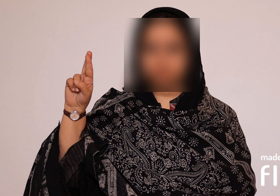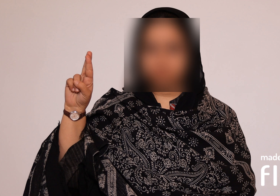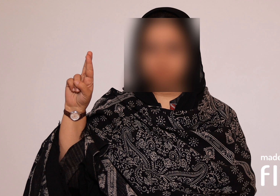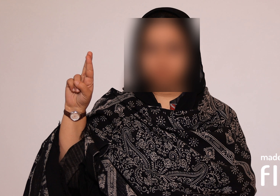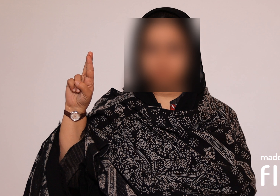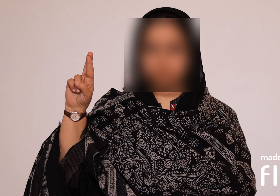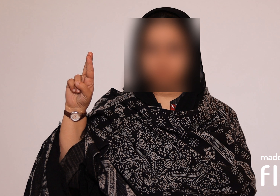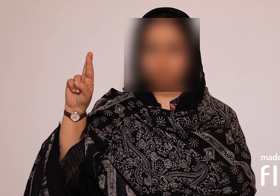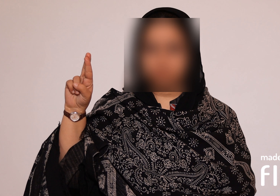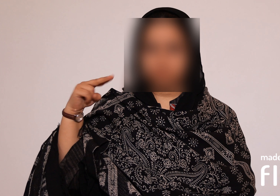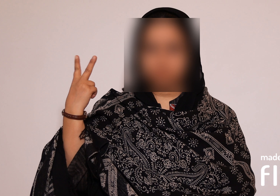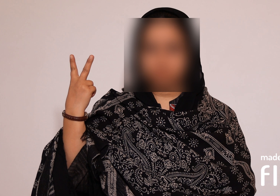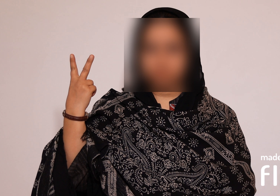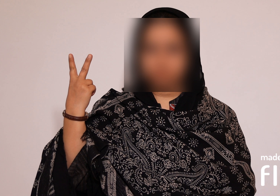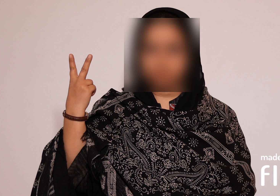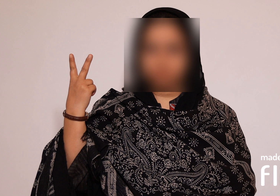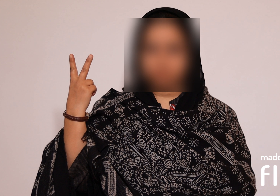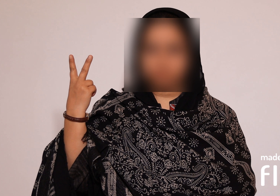ڑ